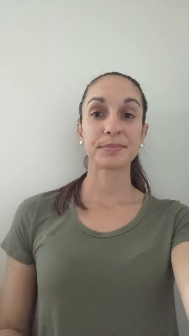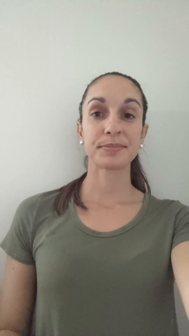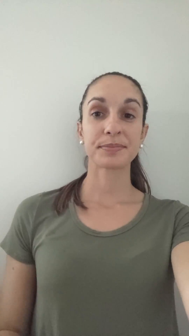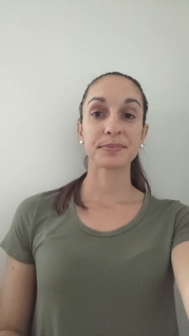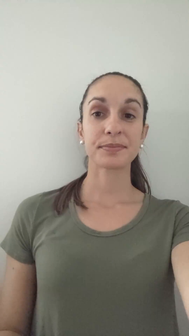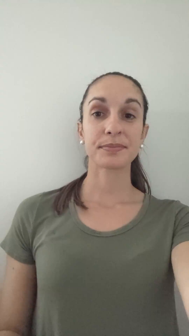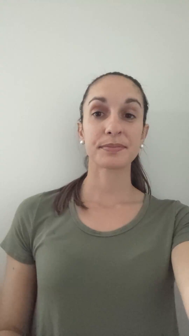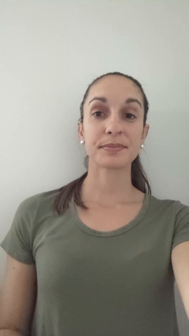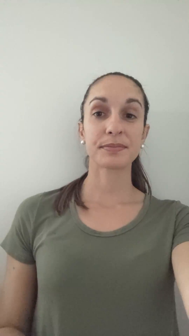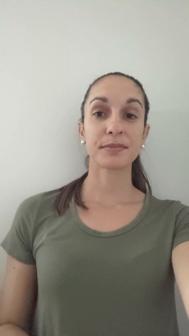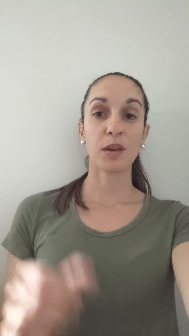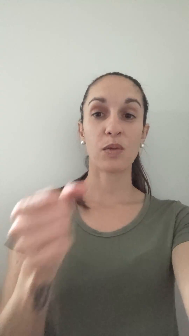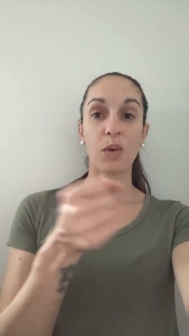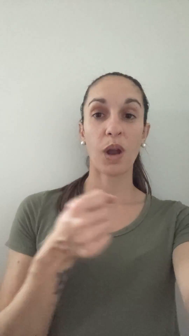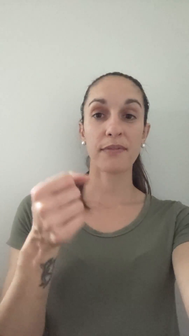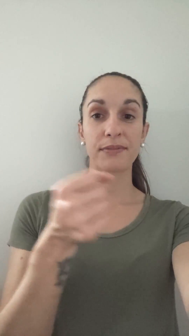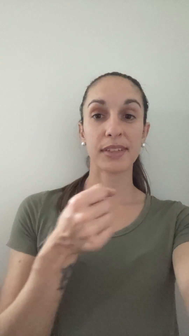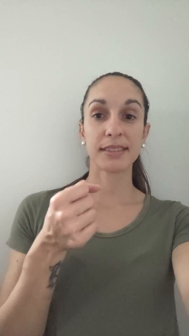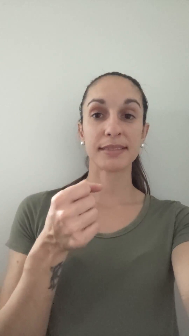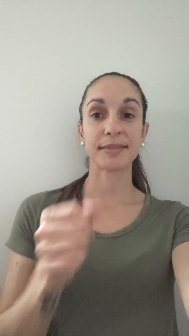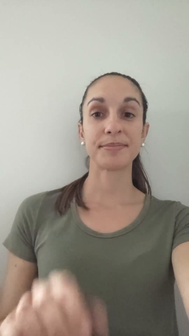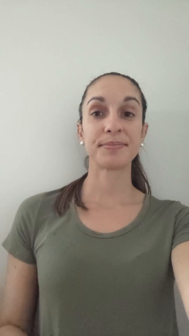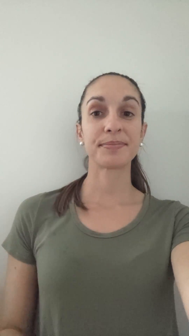coffee